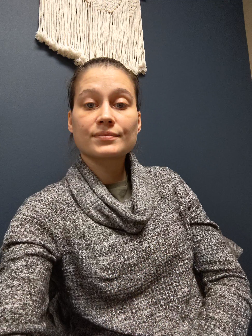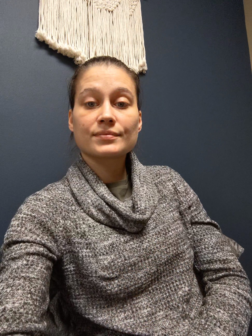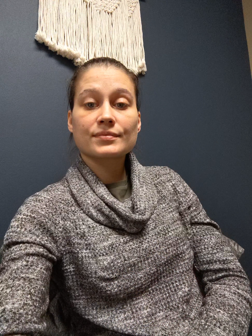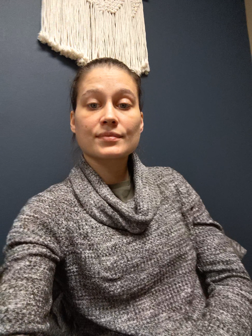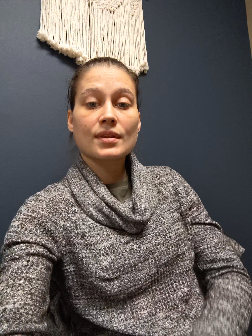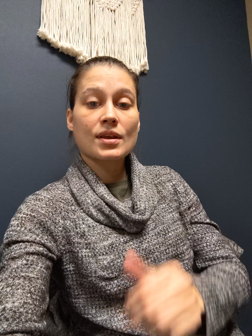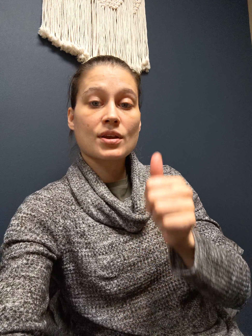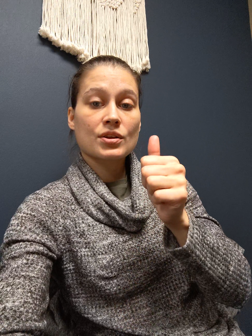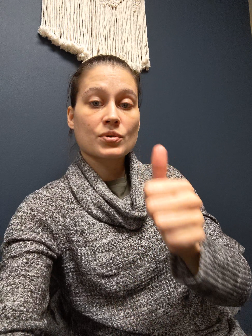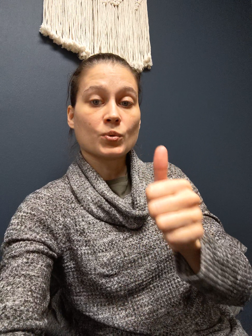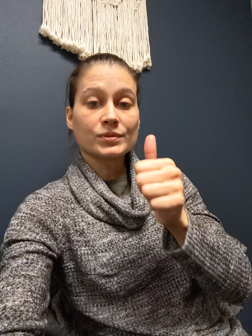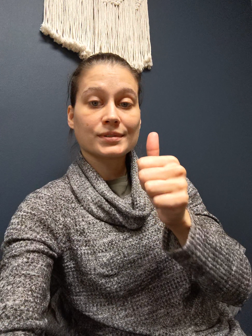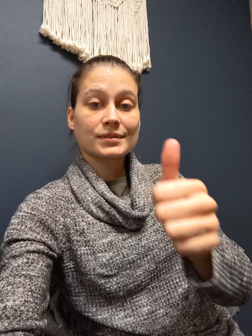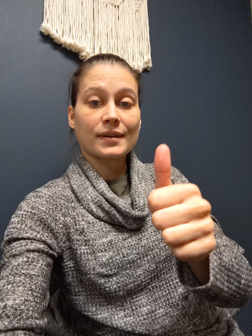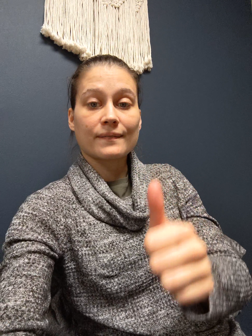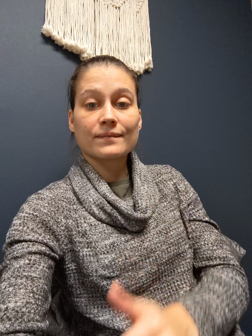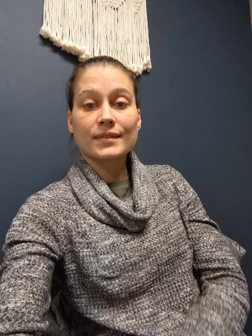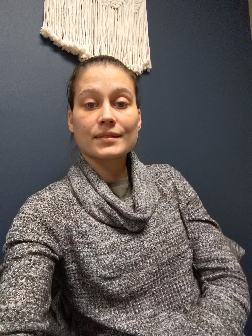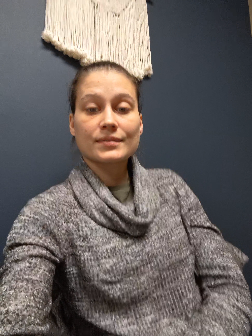yourself